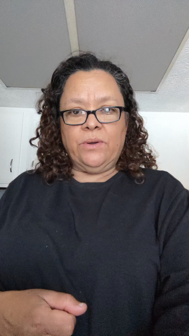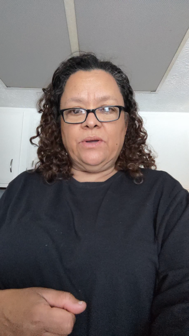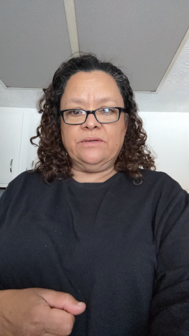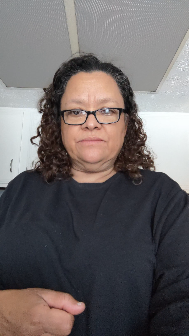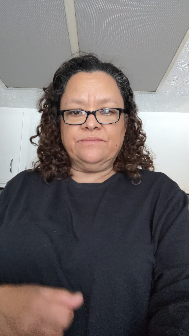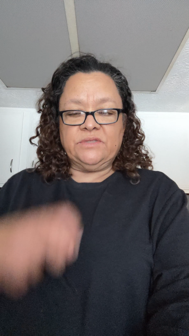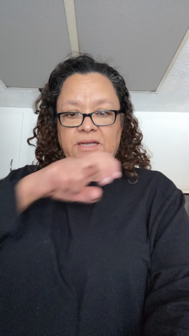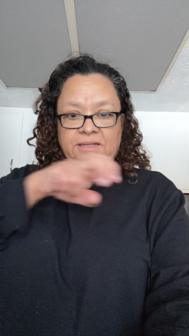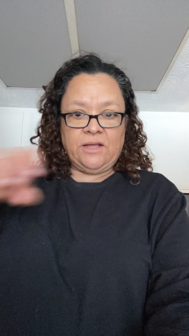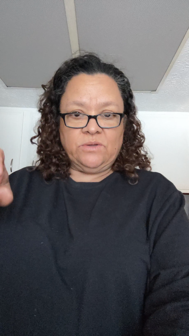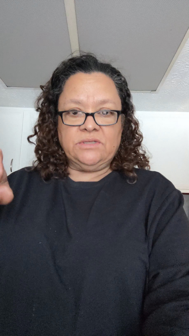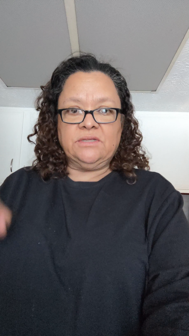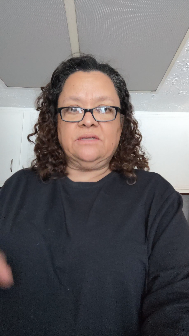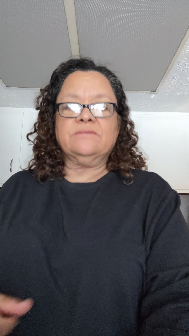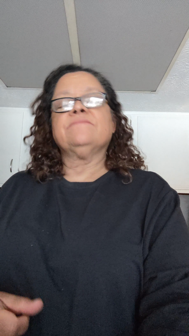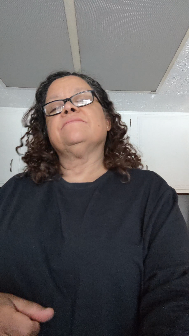couch